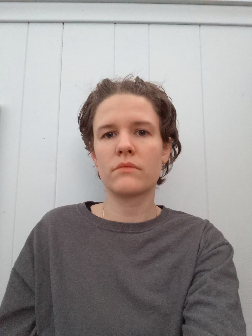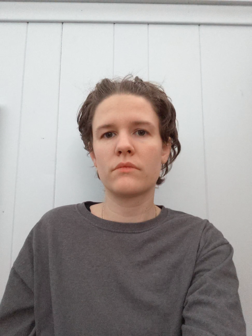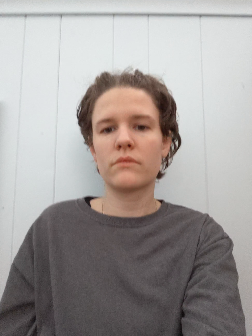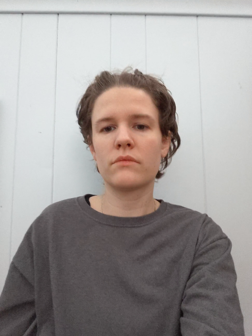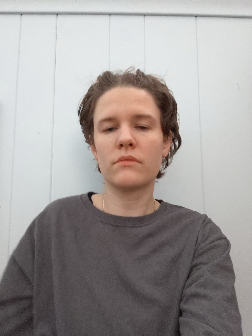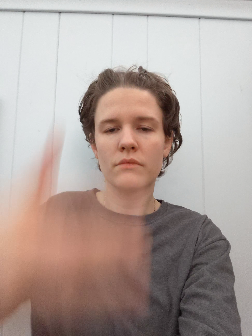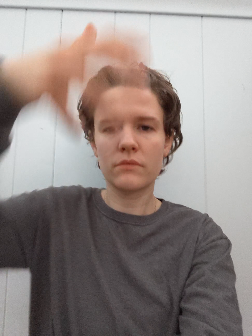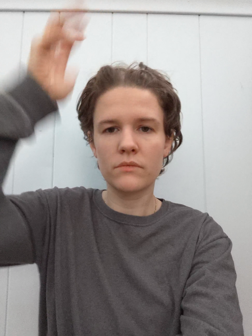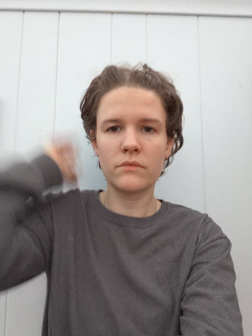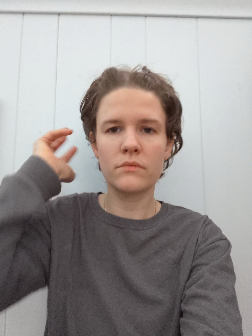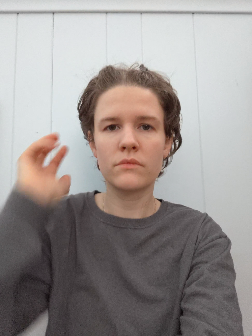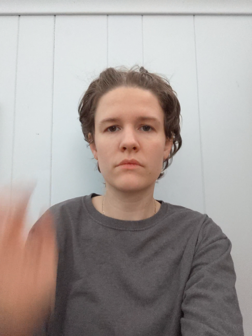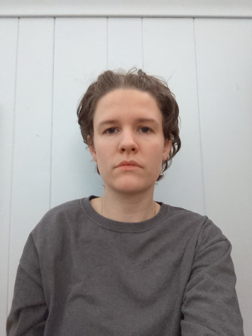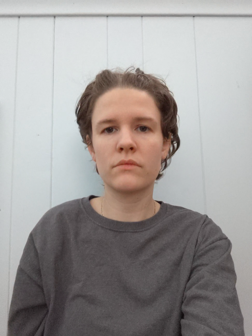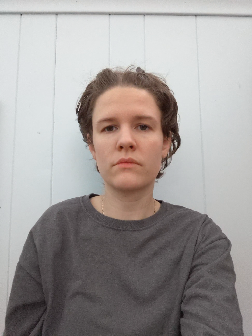lion